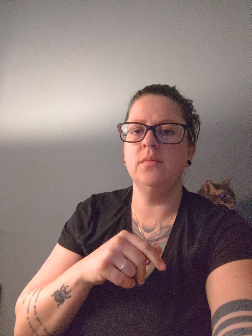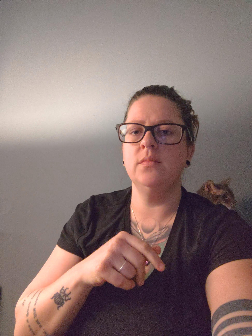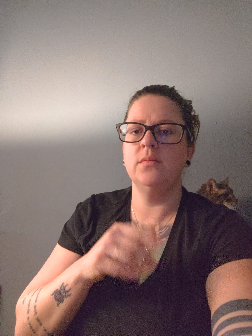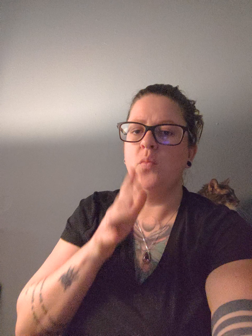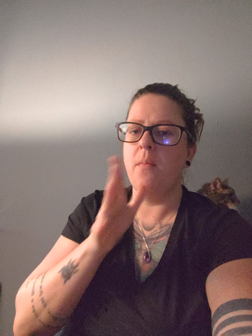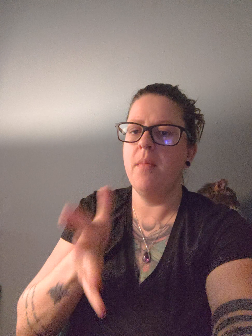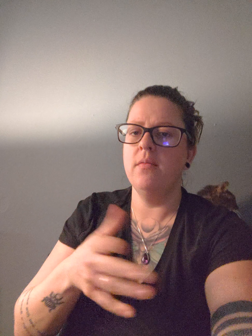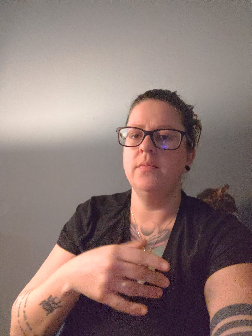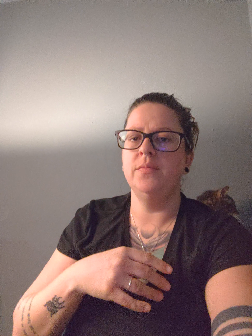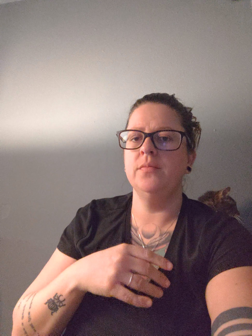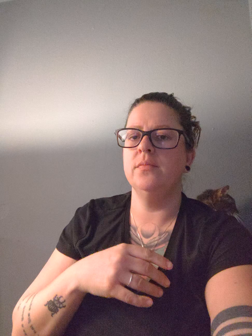grandma